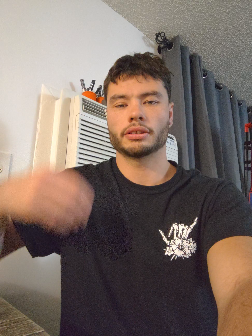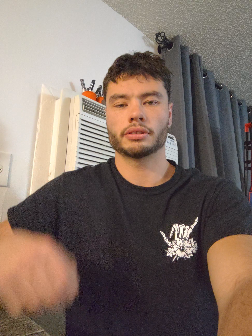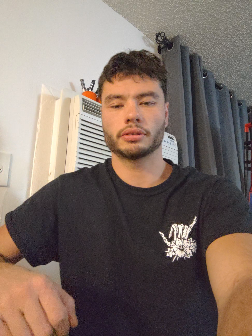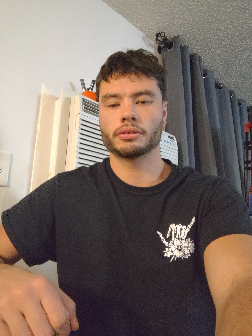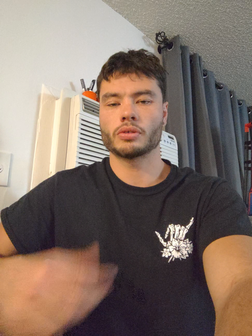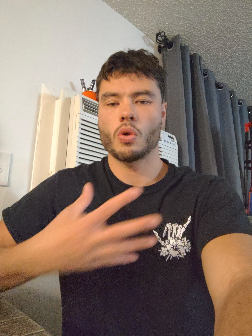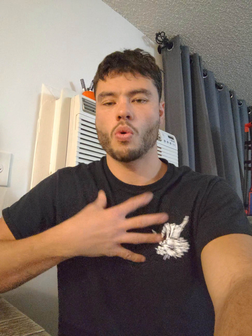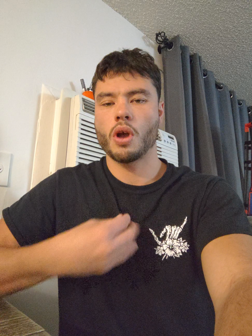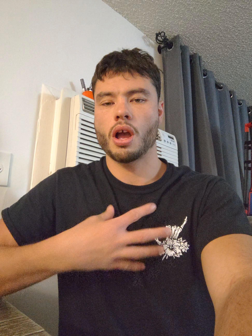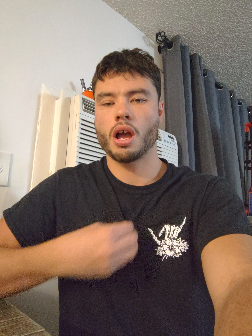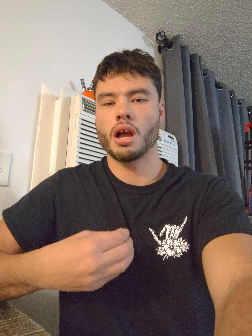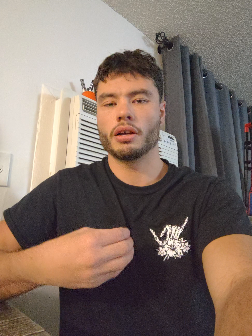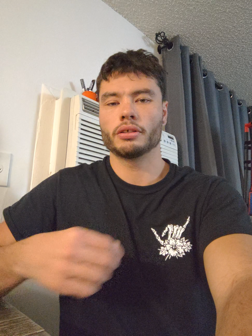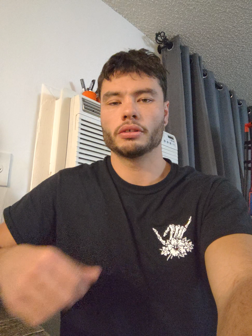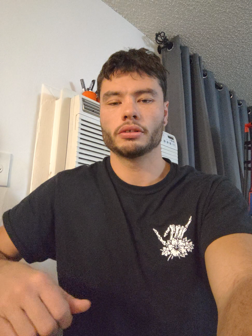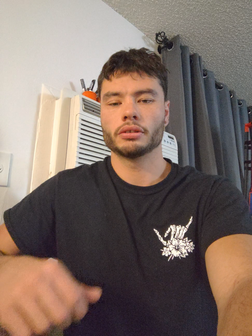white